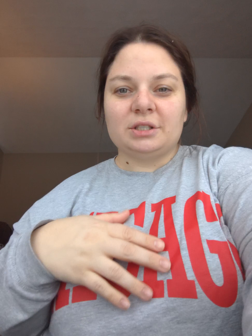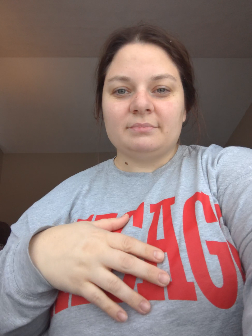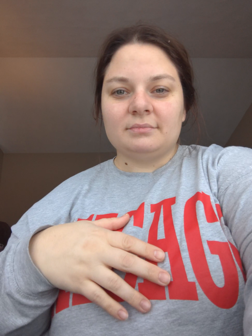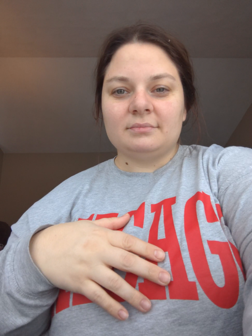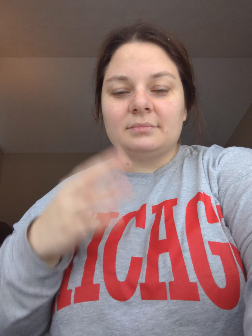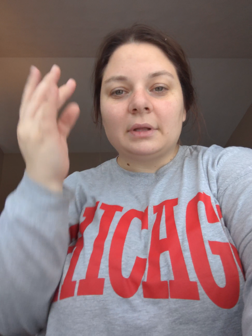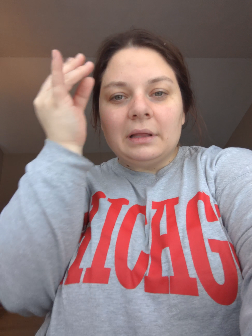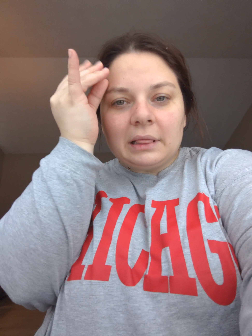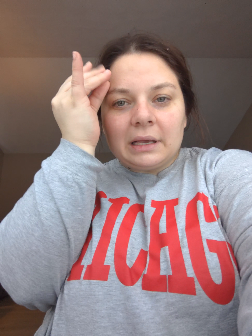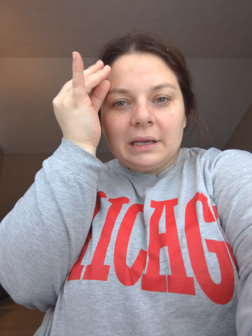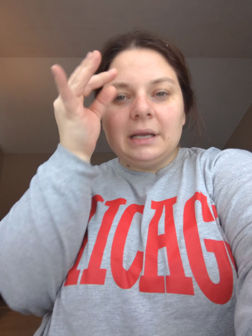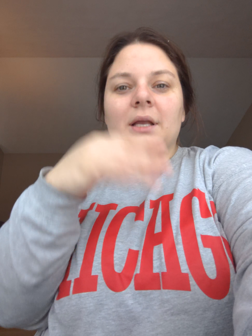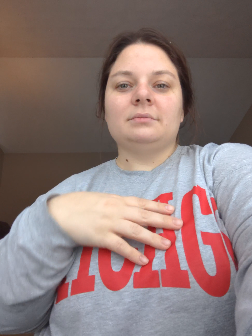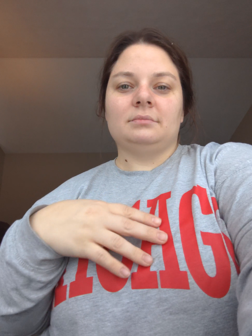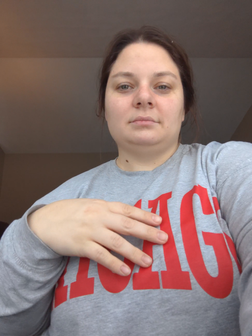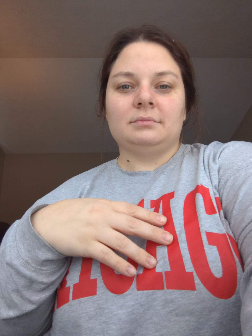think